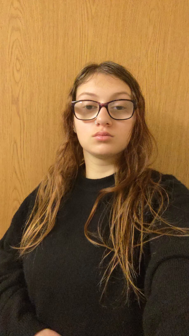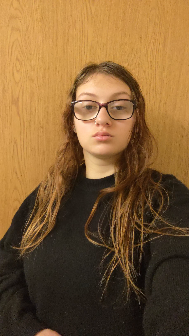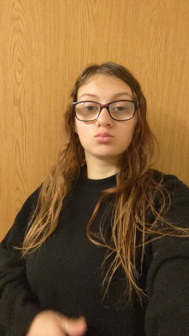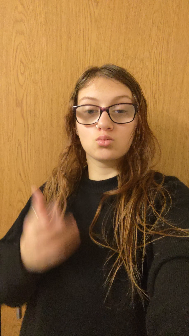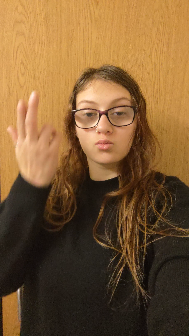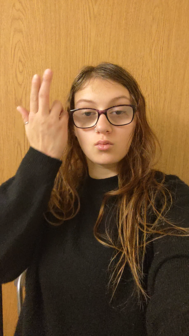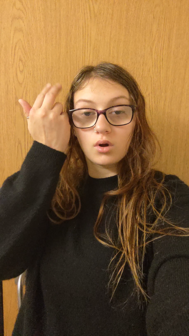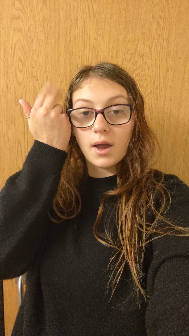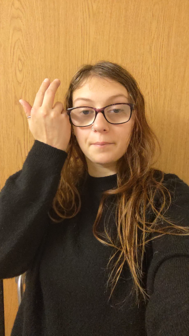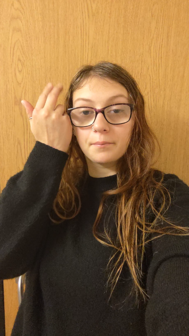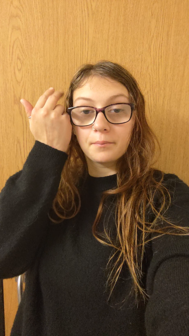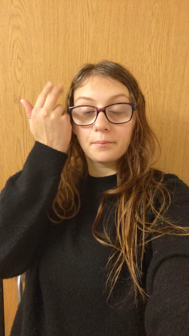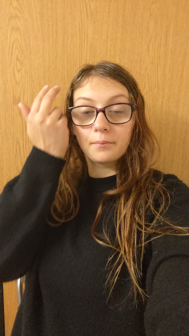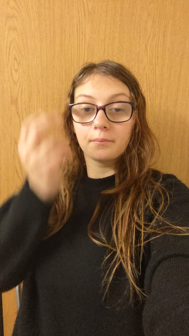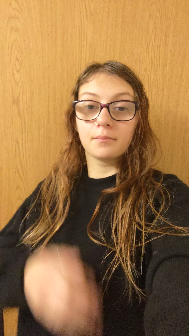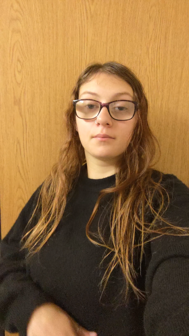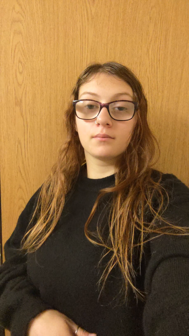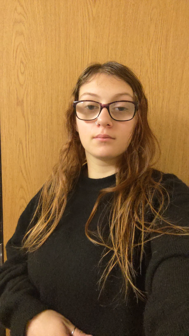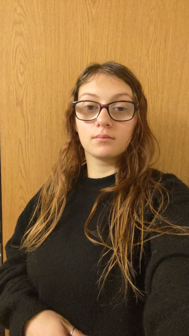rabbit